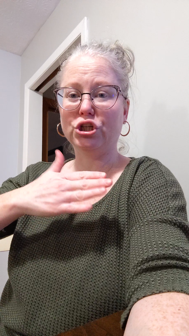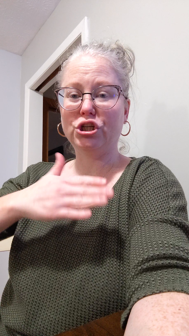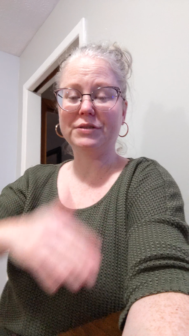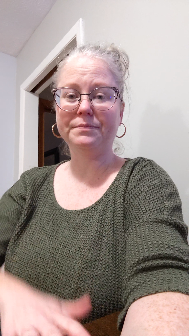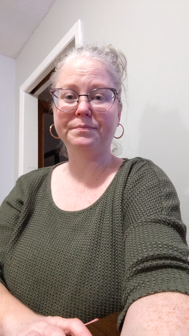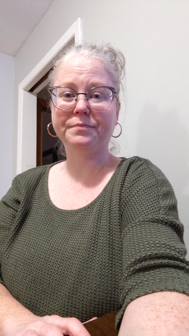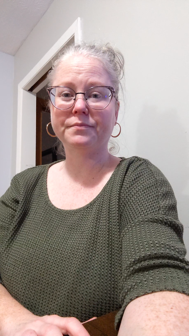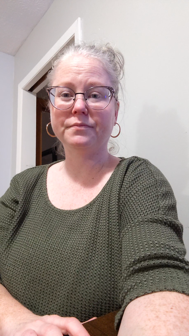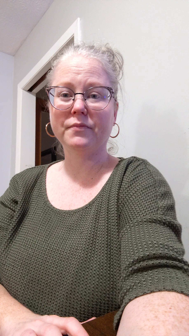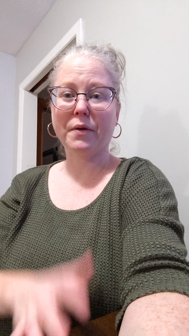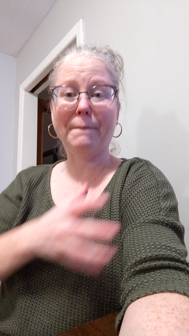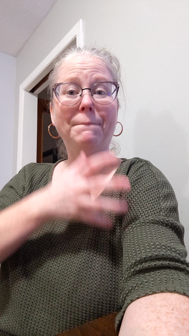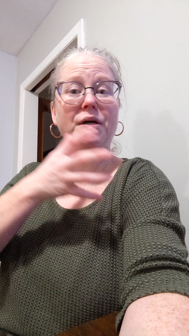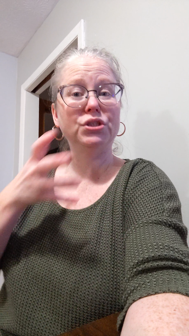much